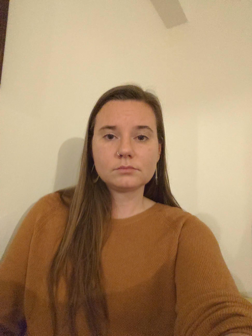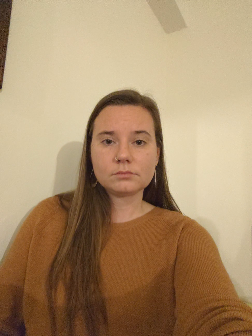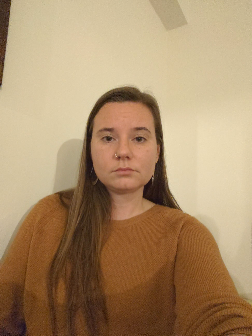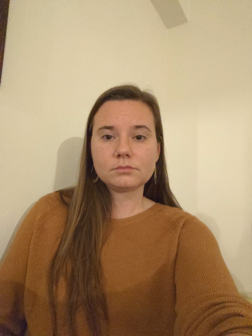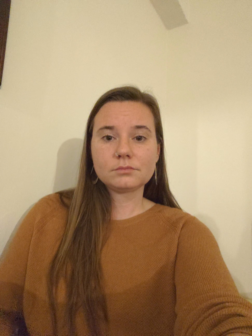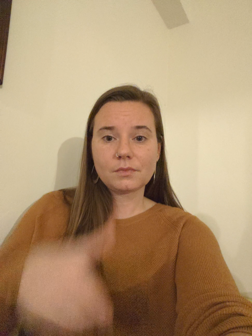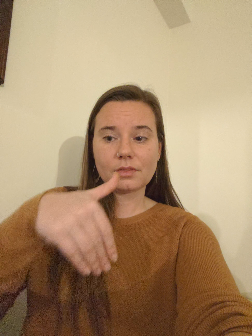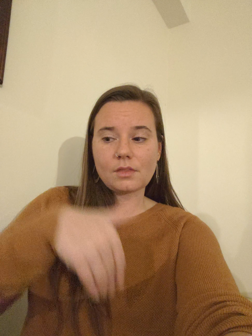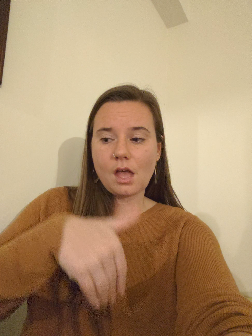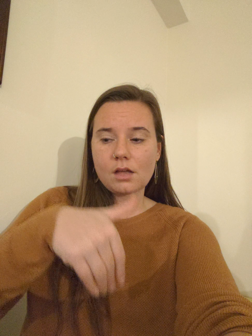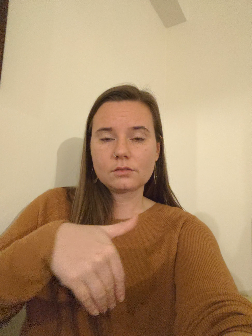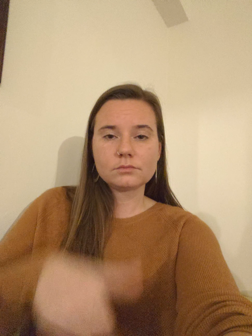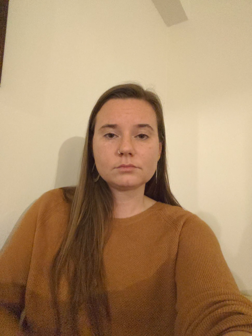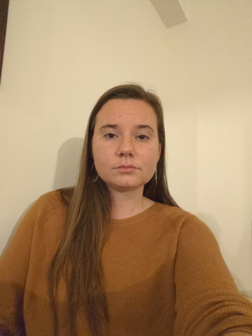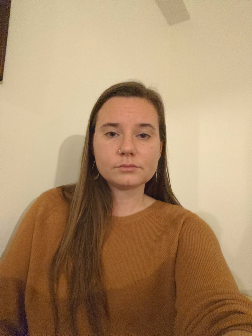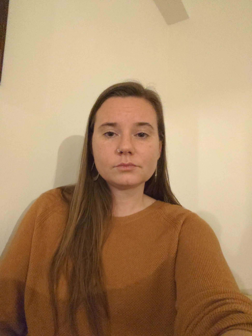night